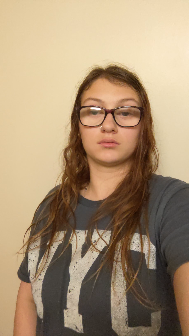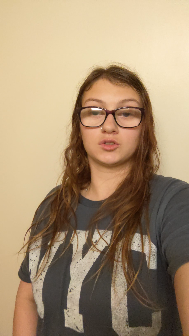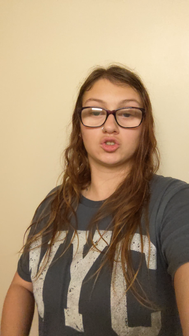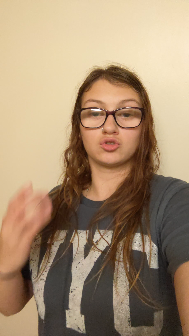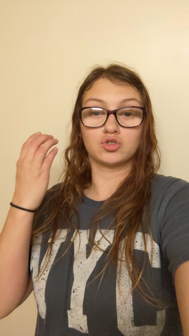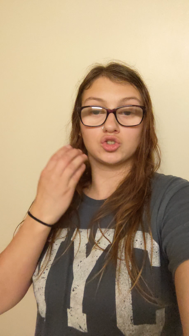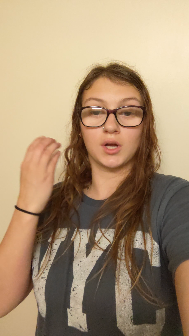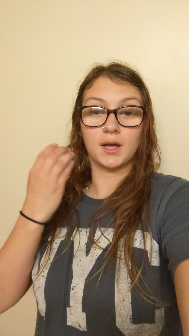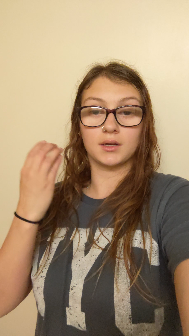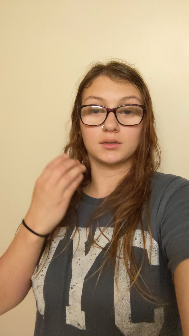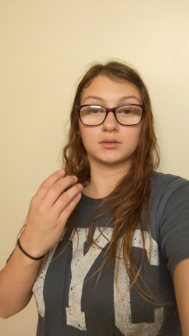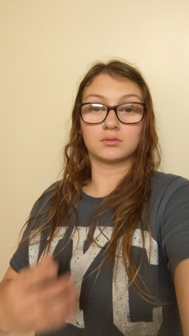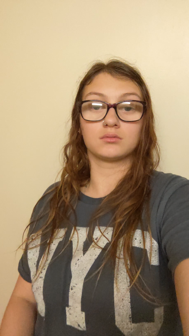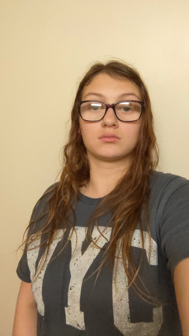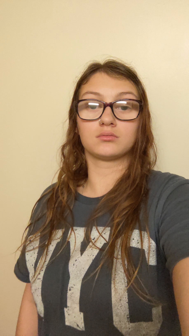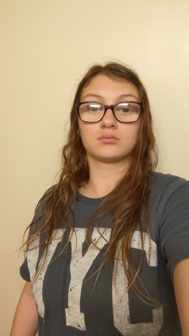shake